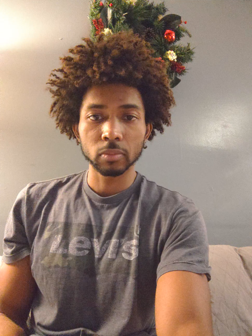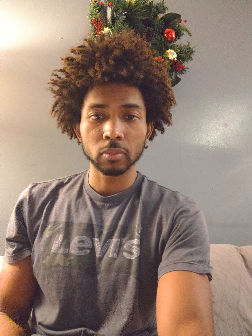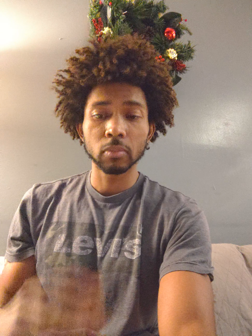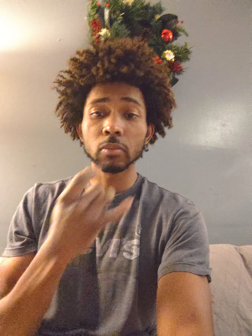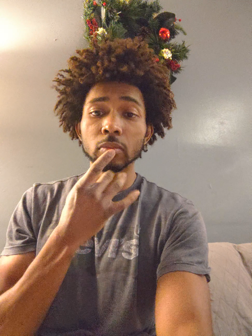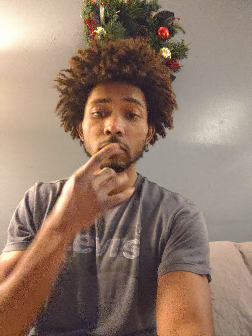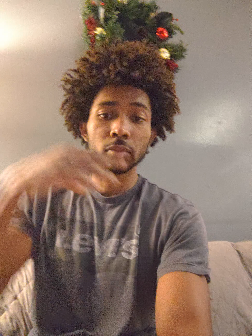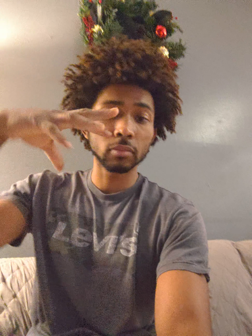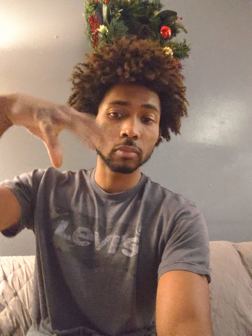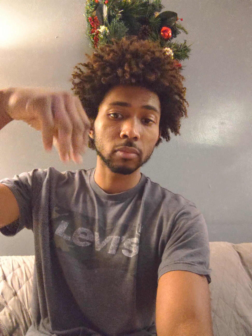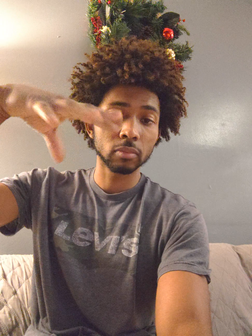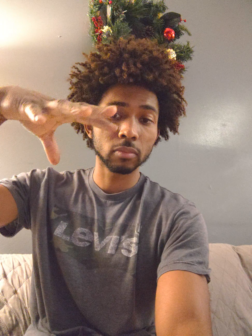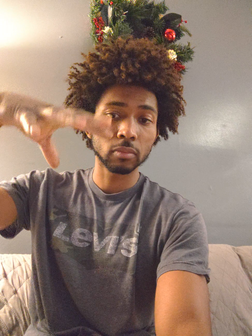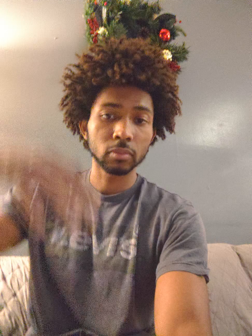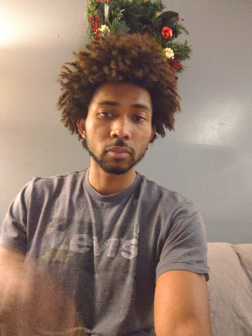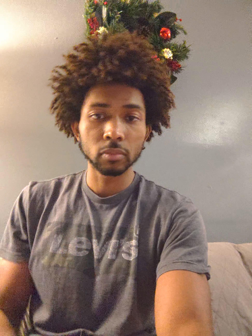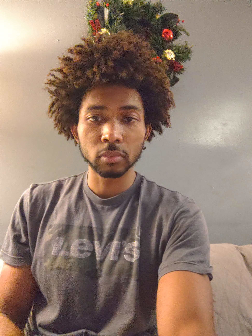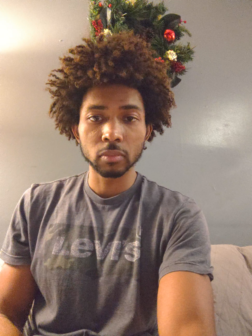lamp